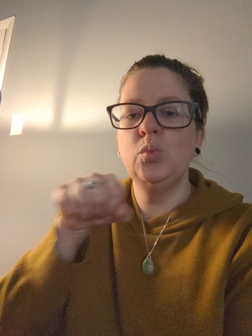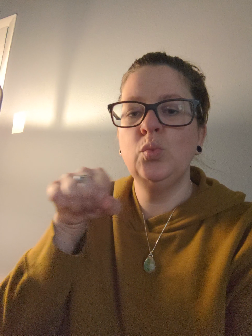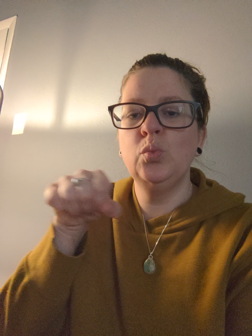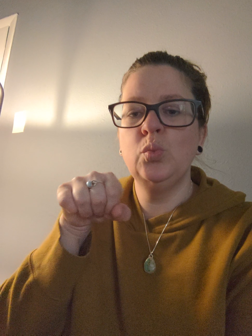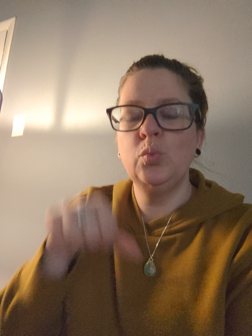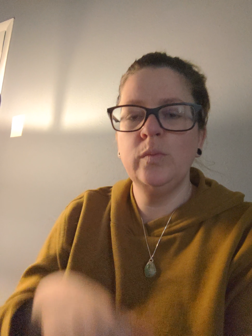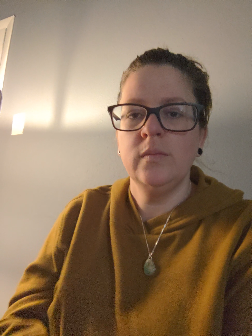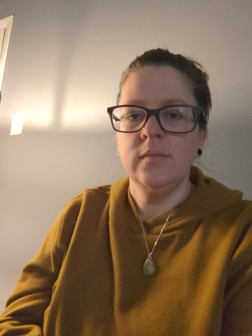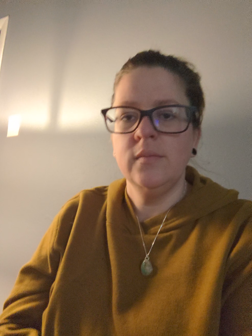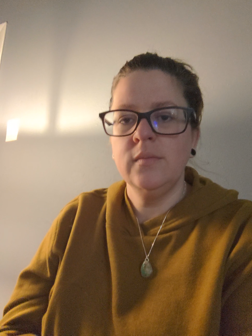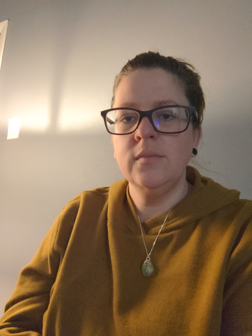shoe